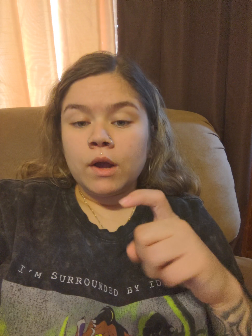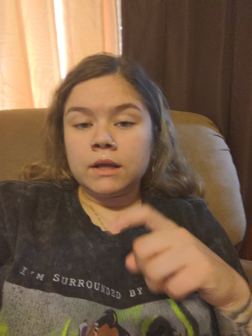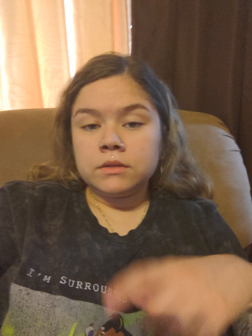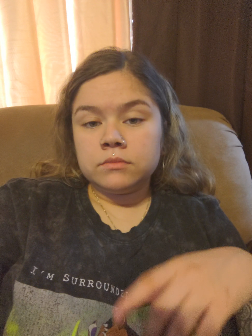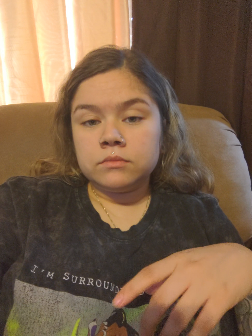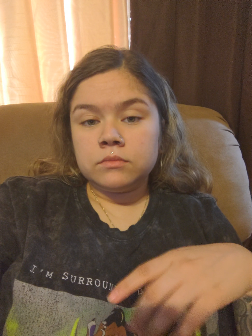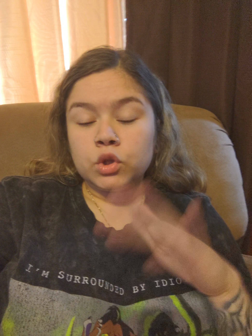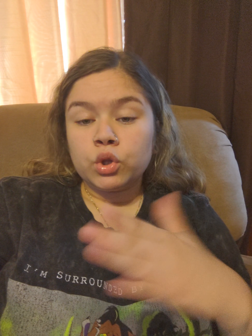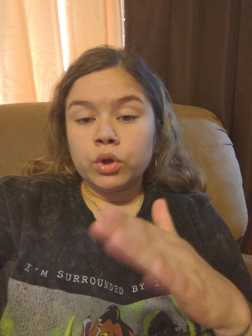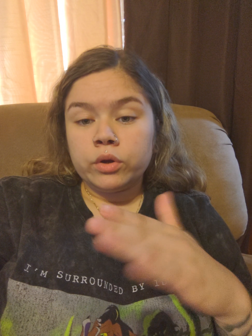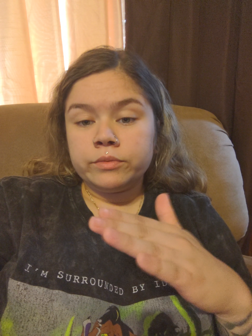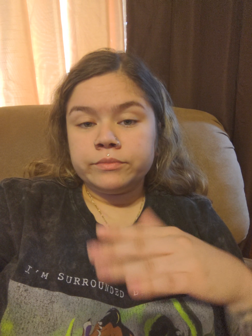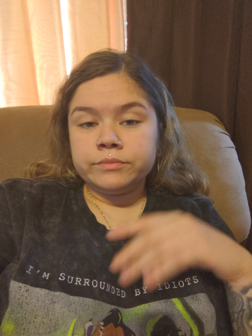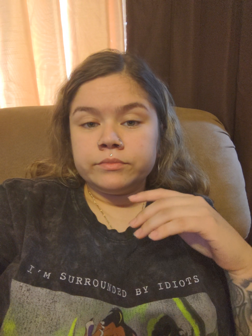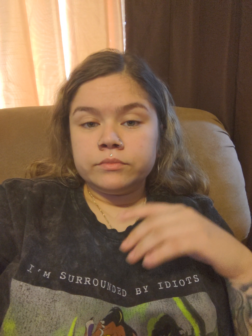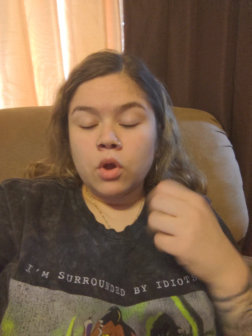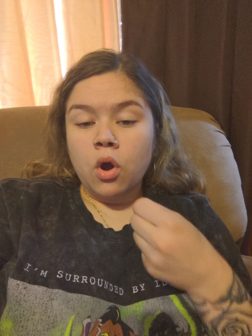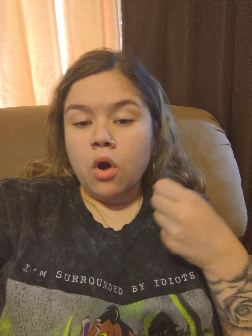cook